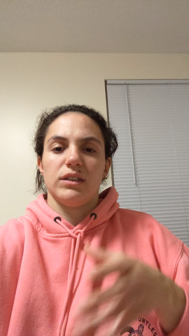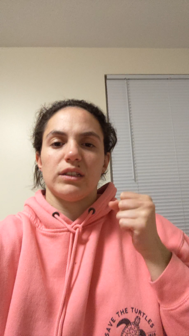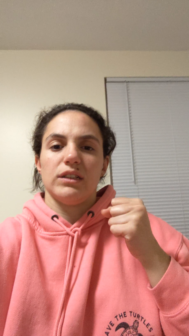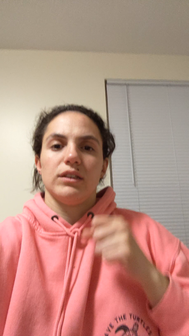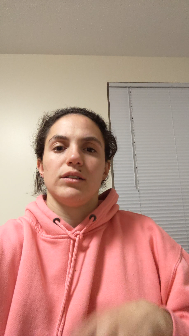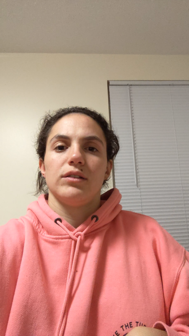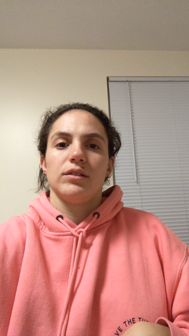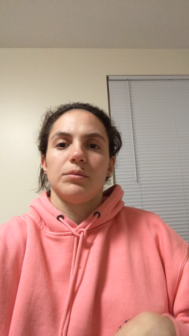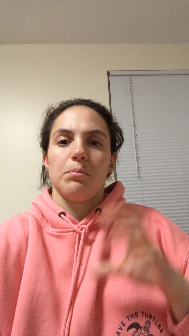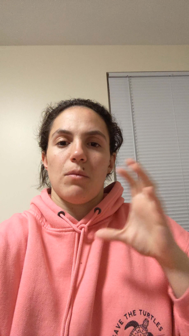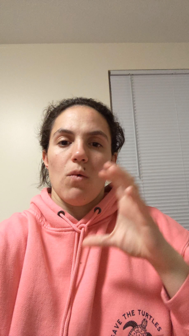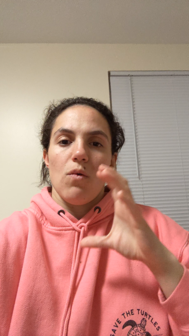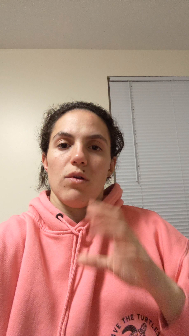ball